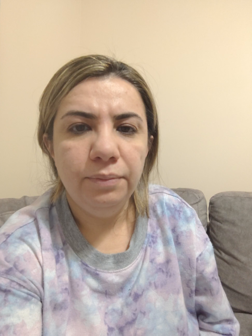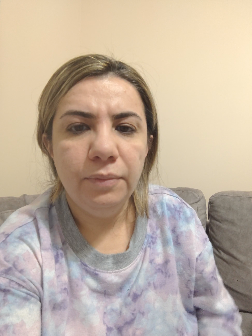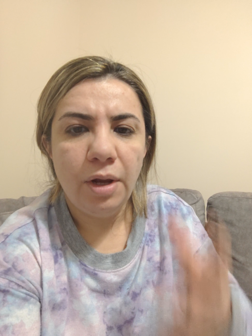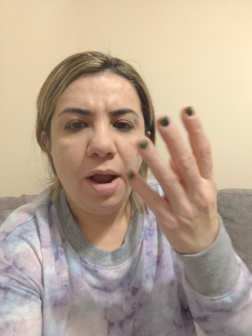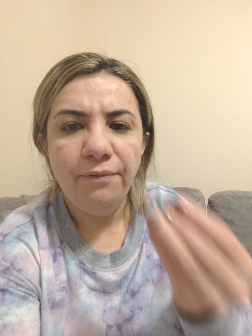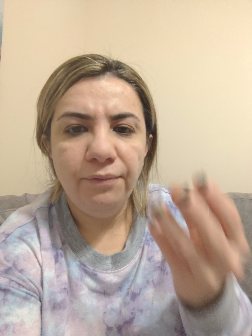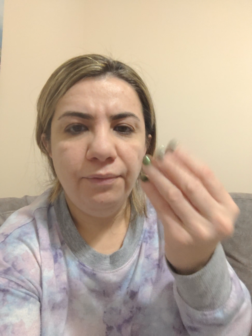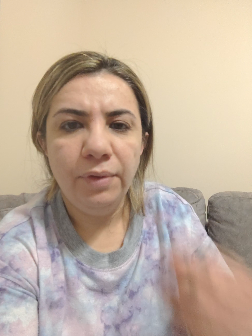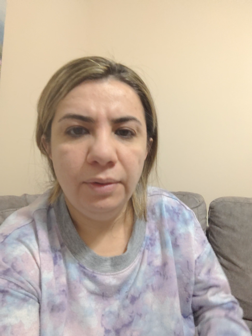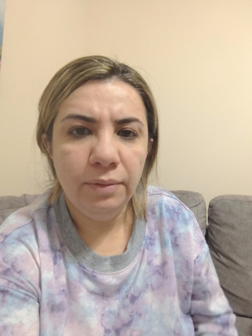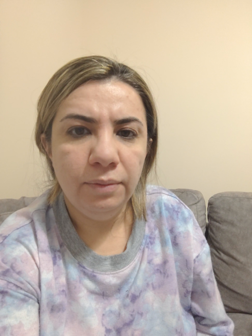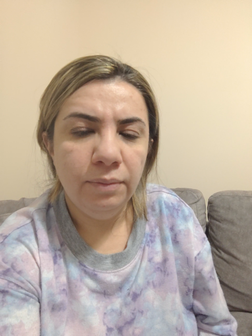wet